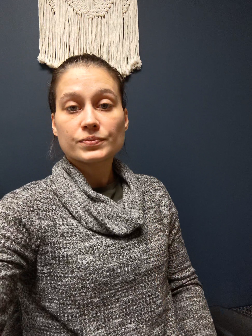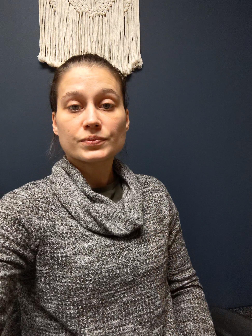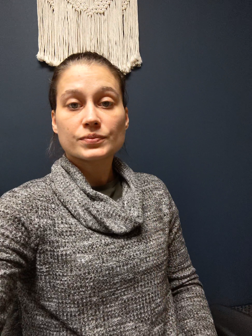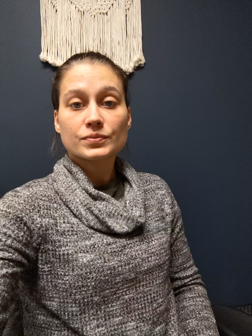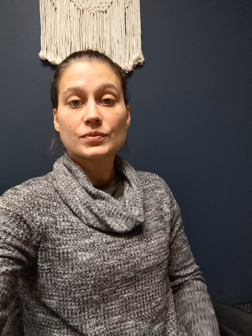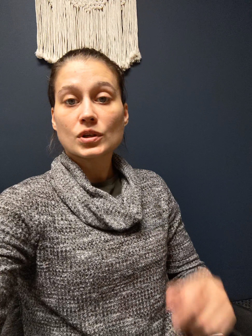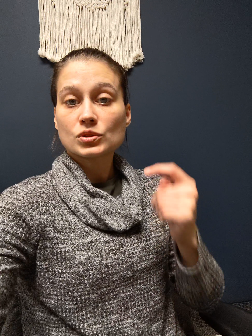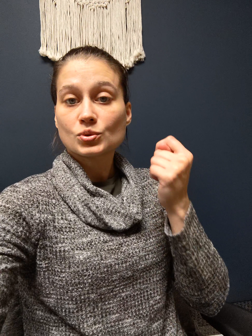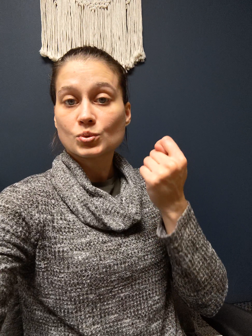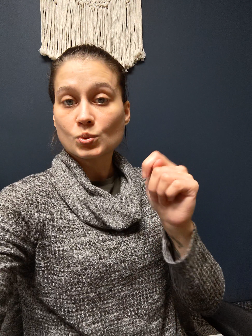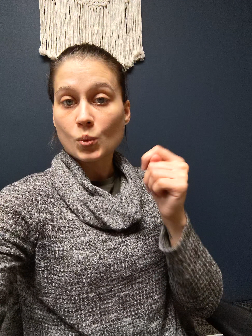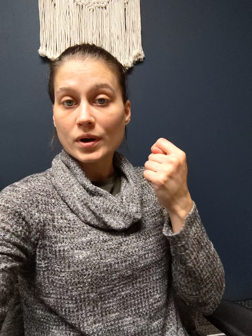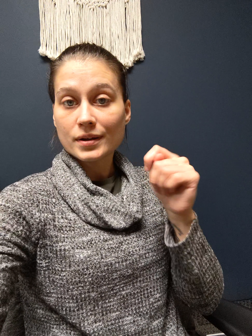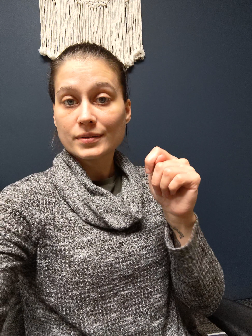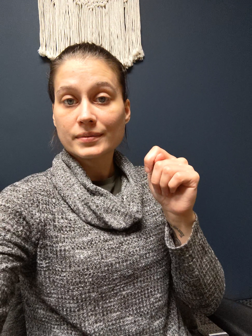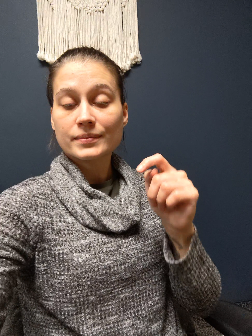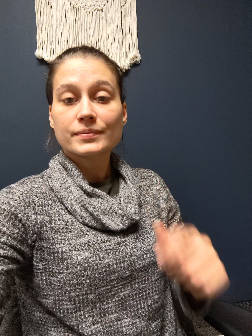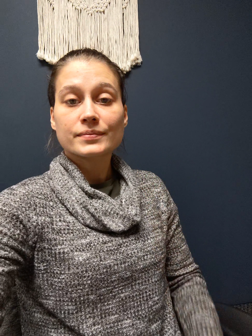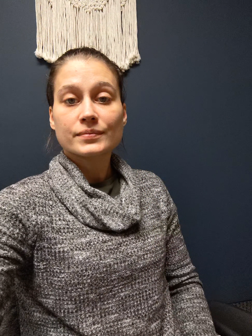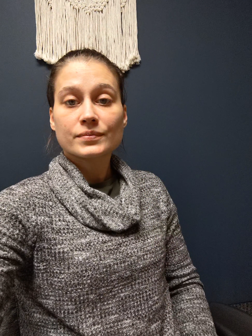toy